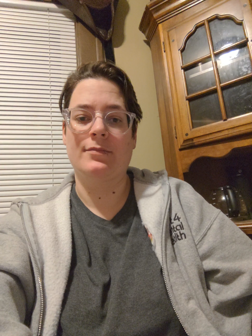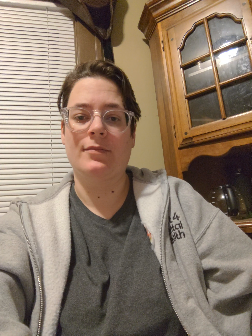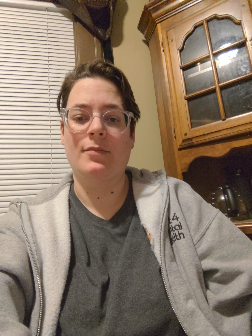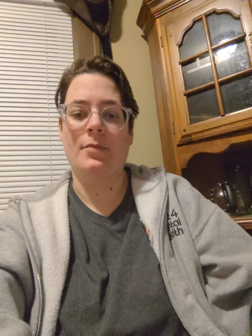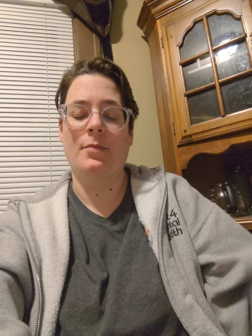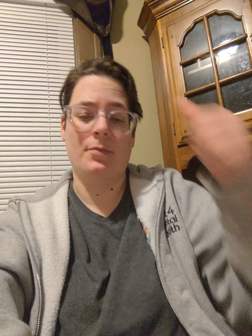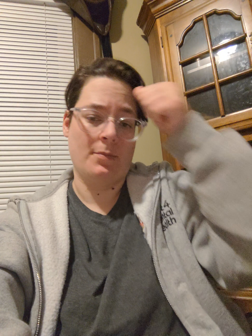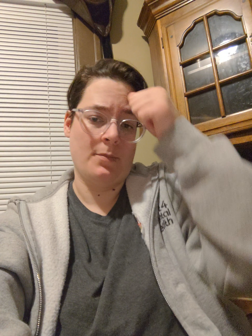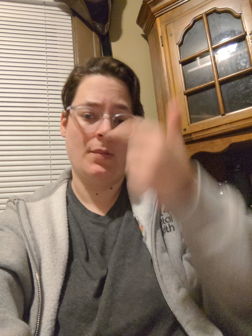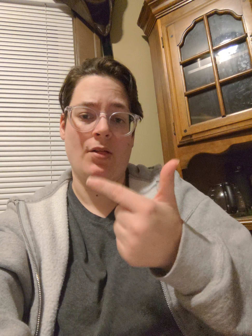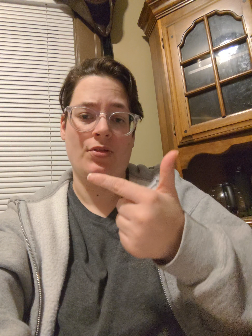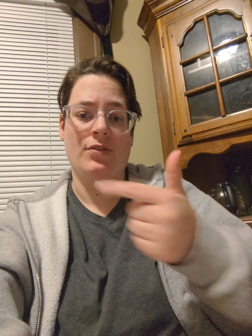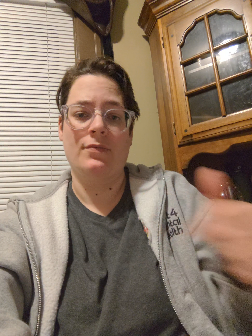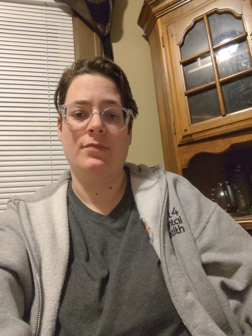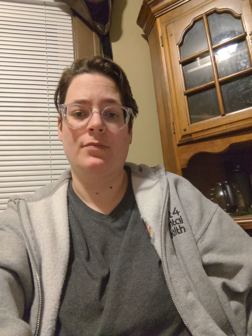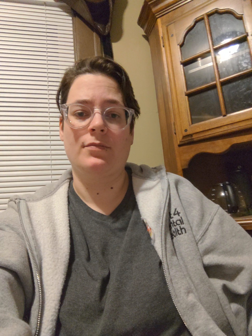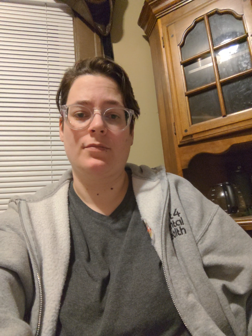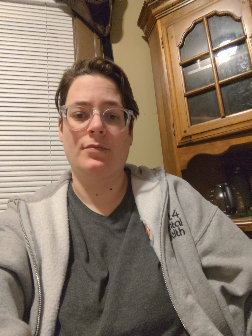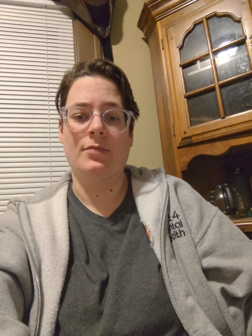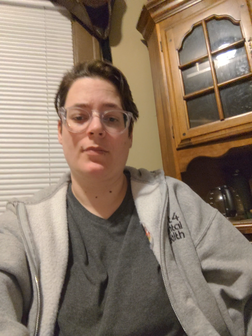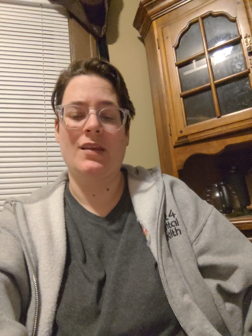brother